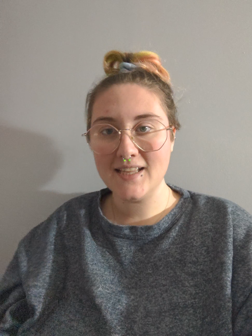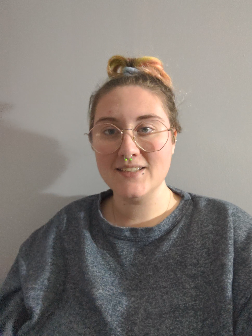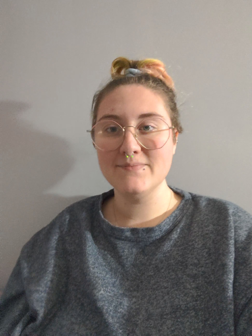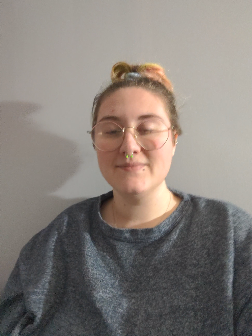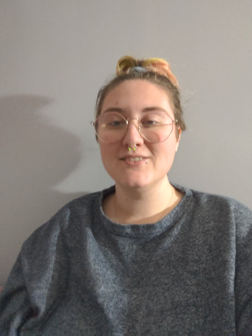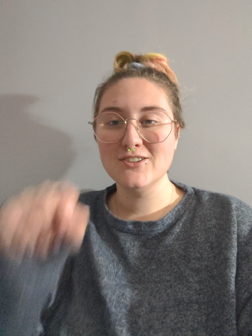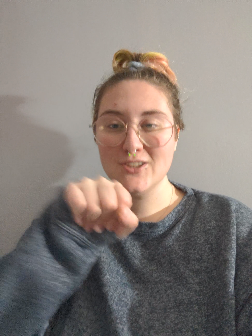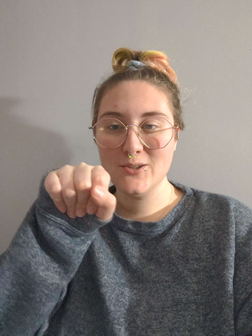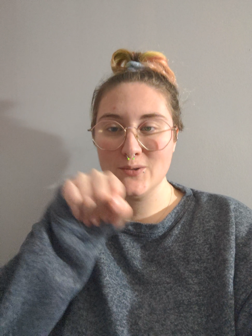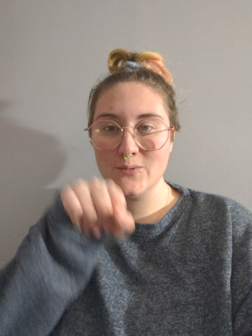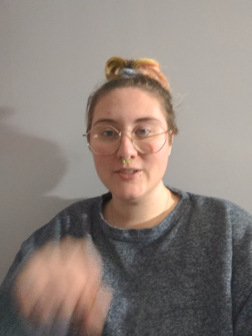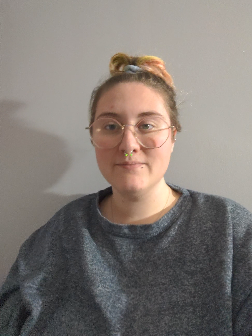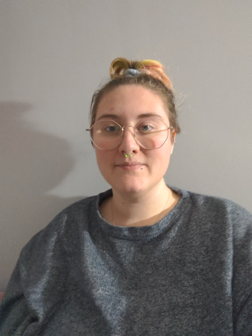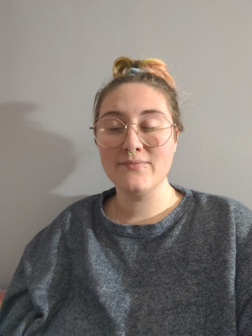shoe